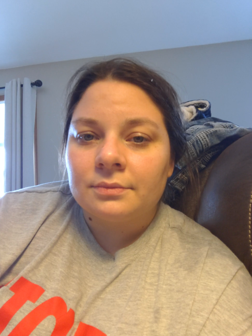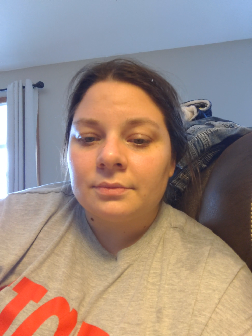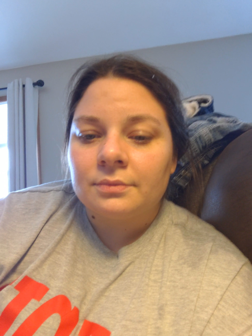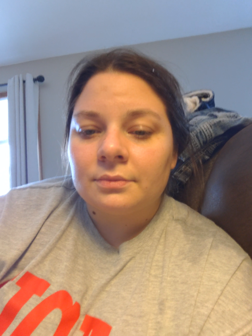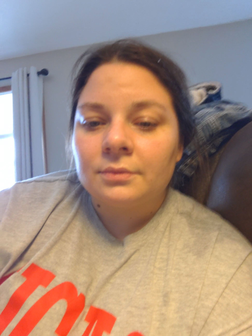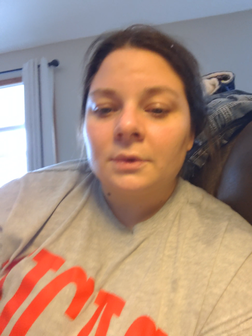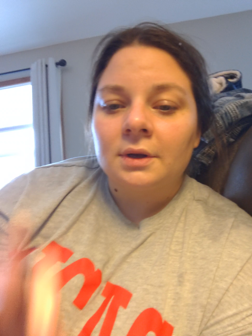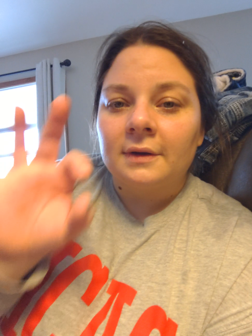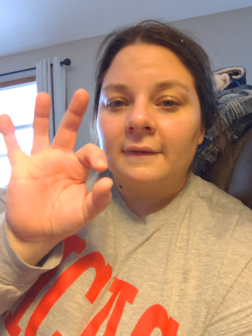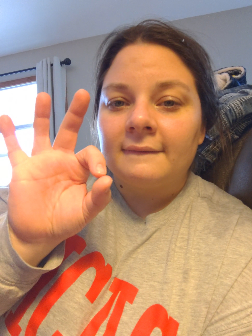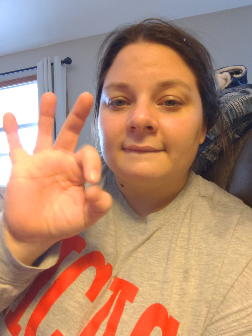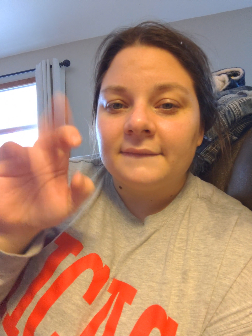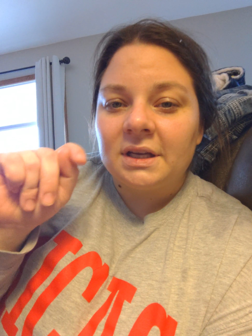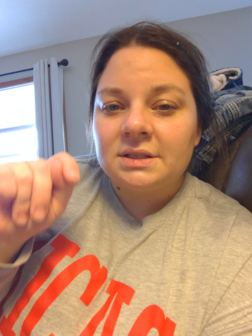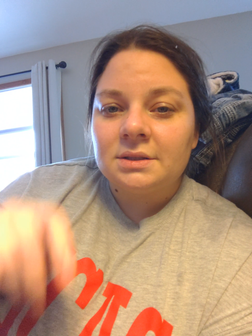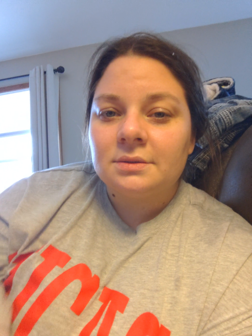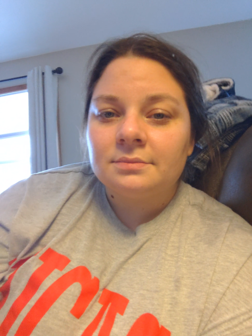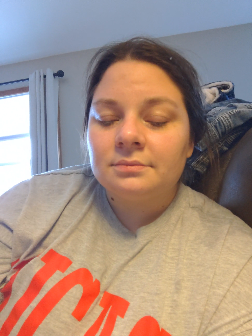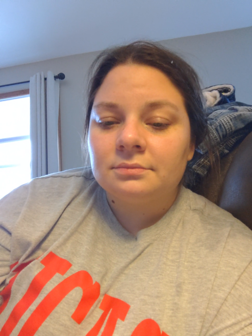feet